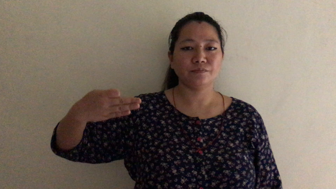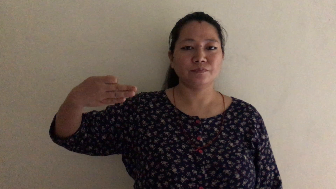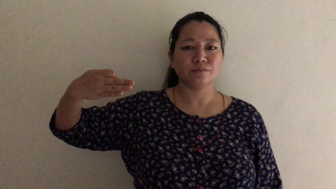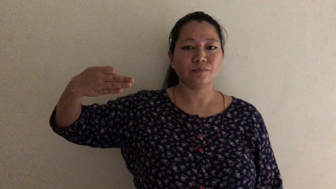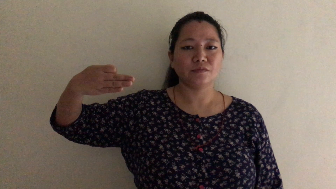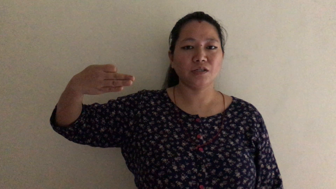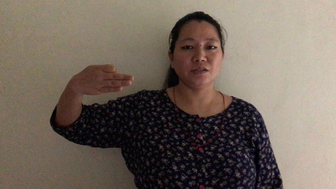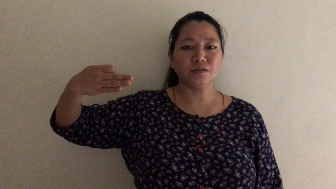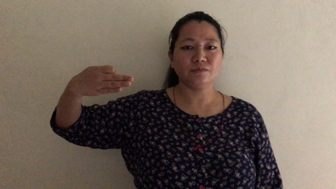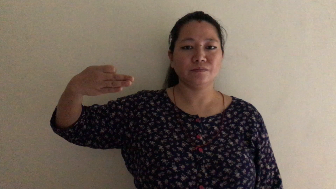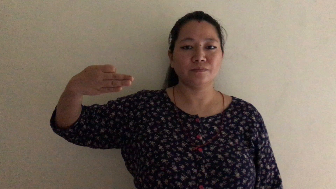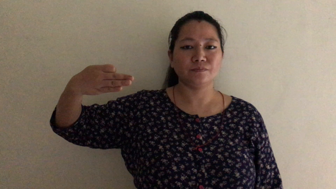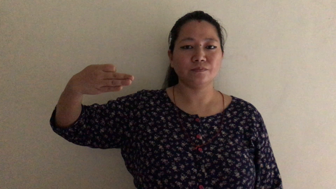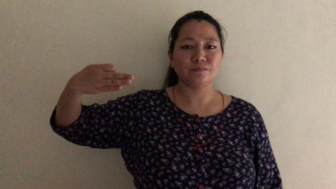ध